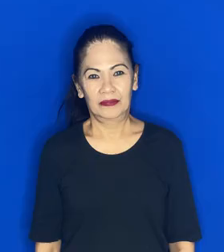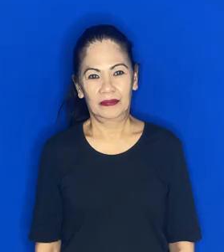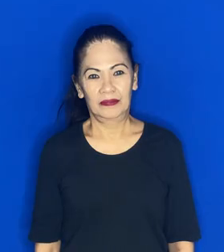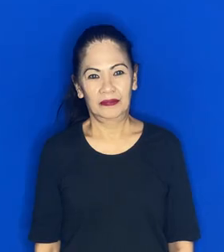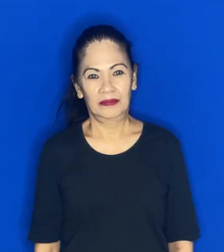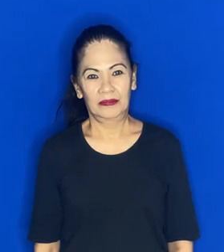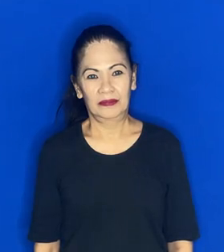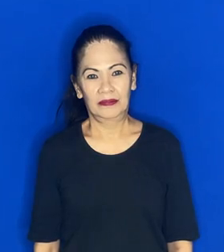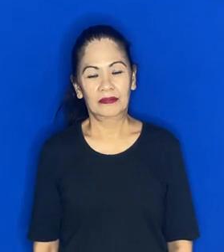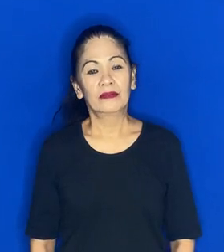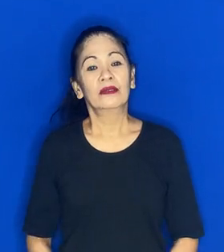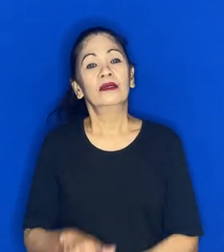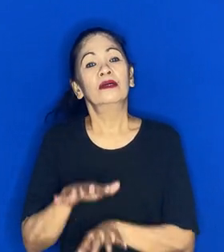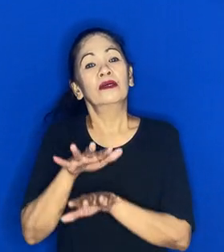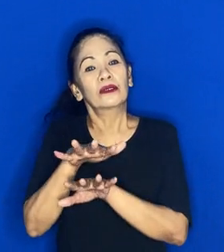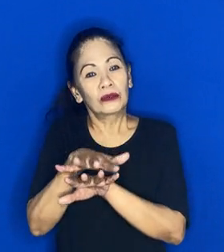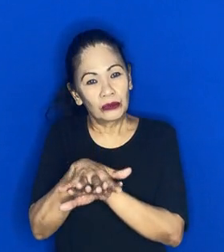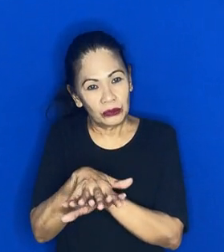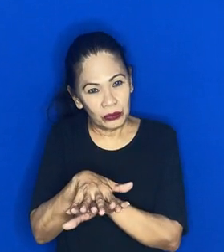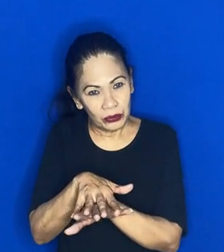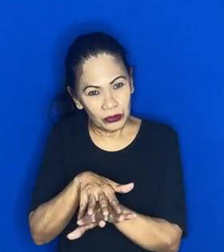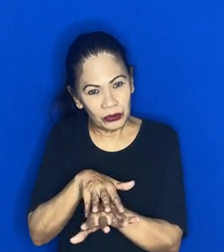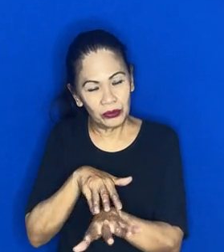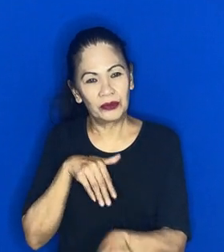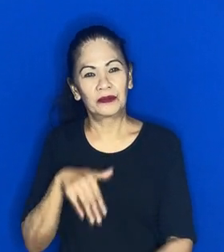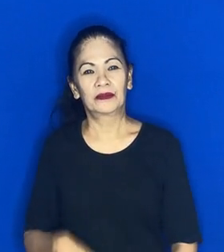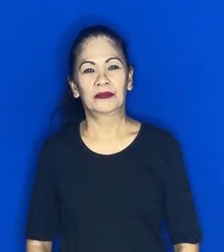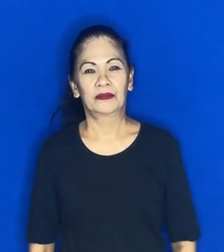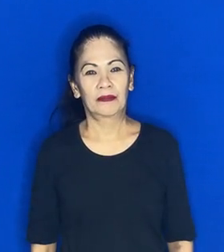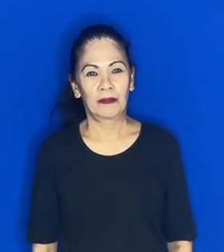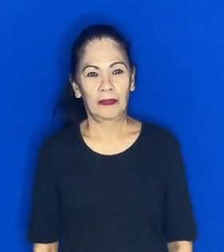slow